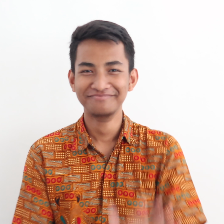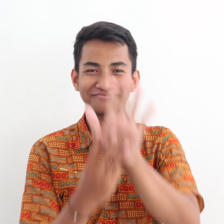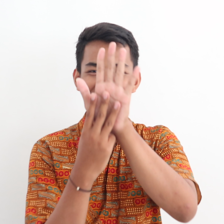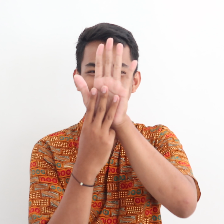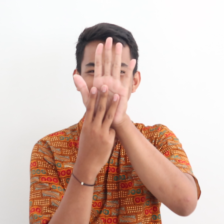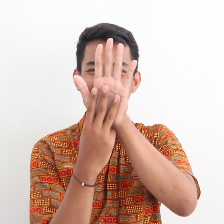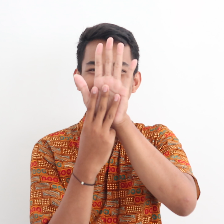M